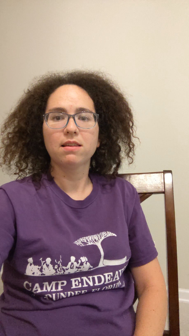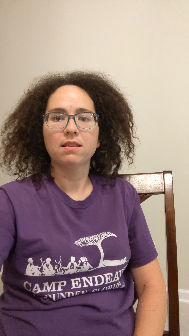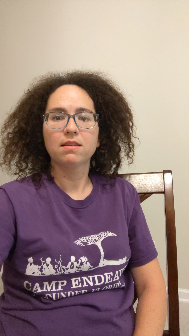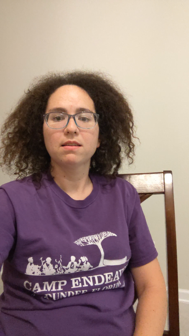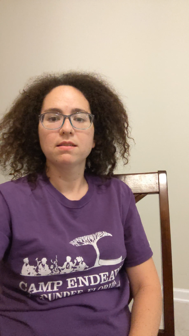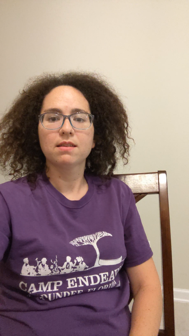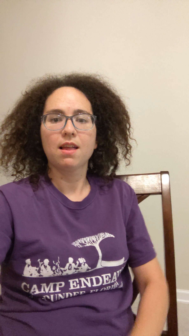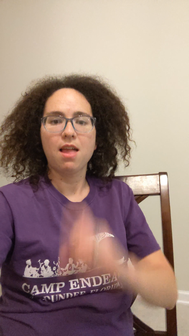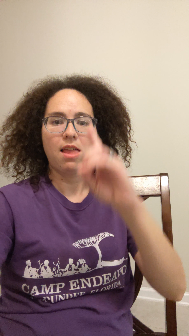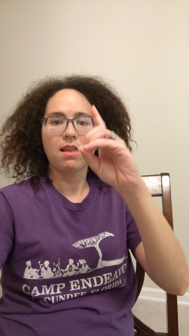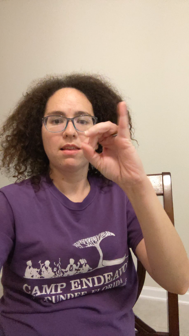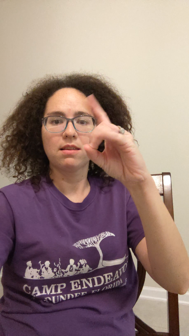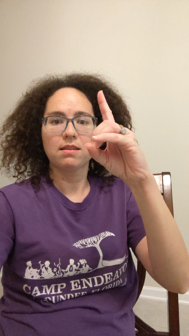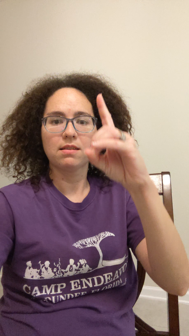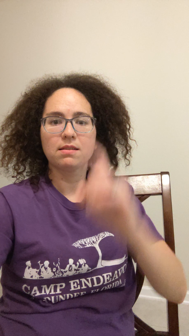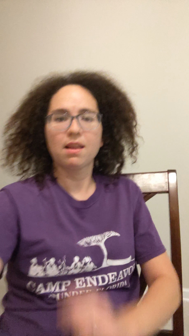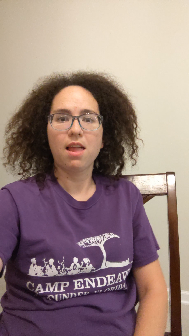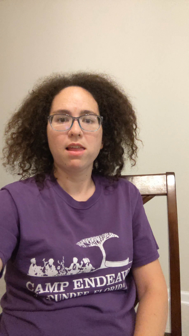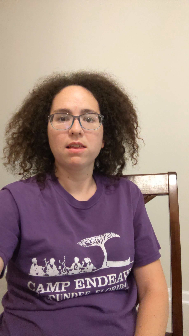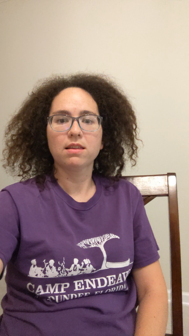did